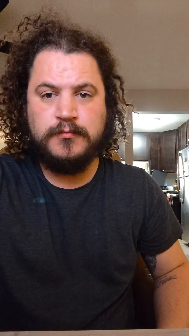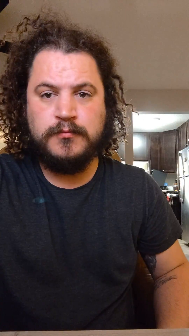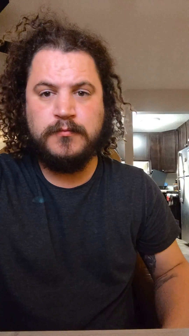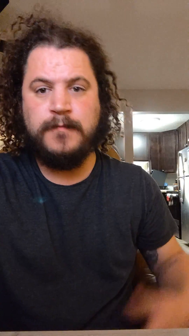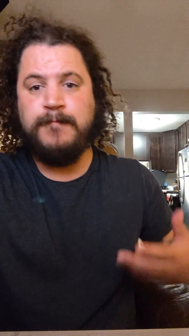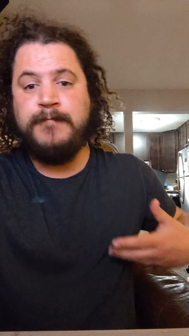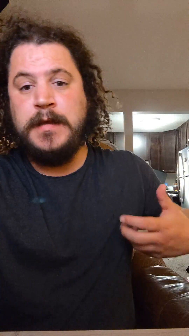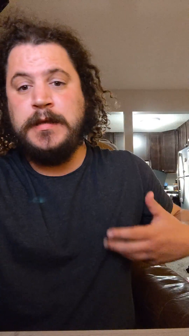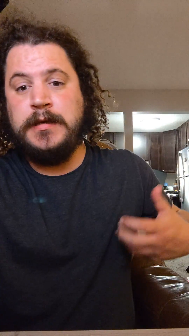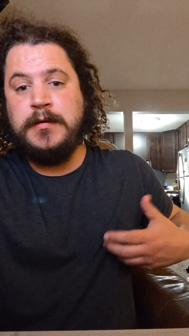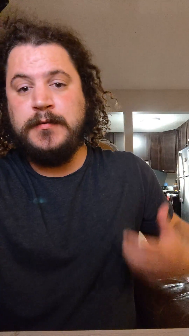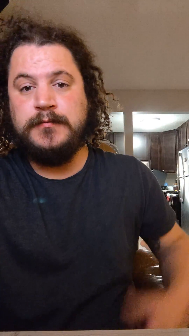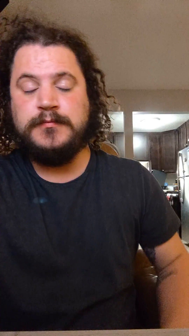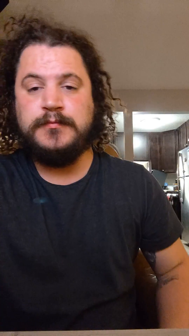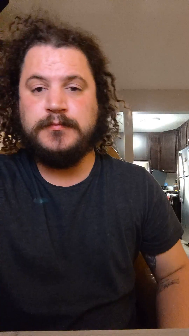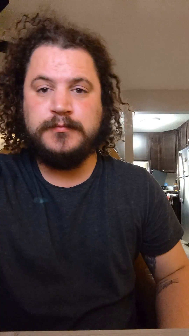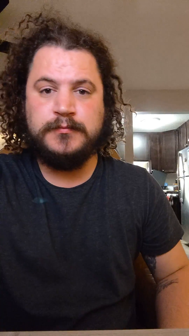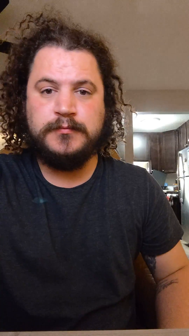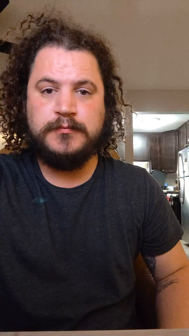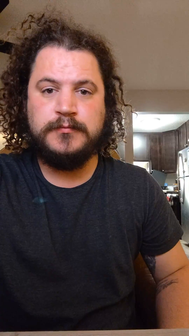monkey